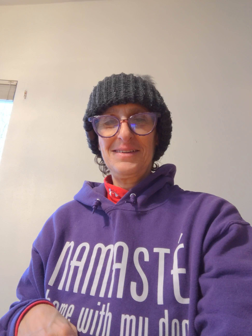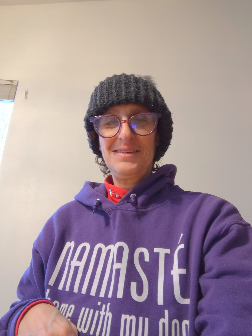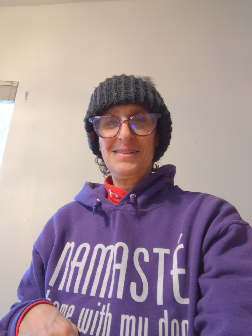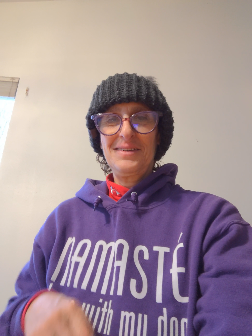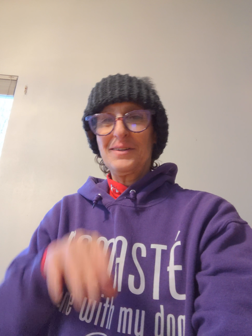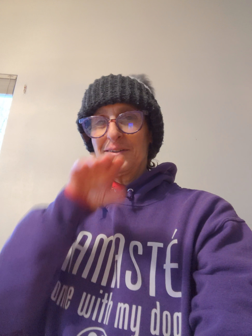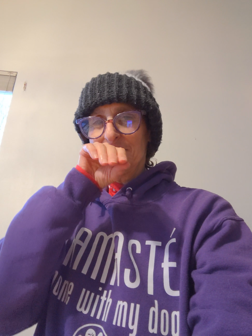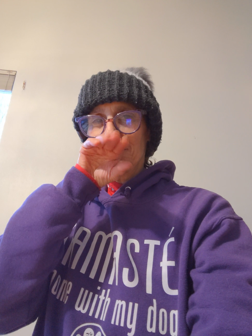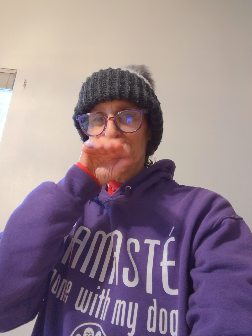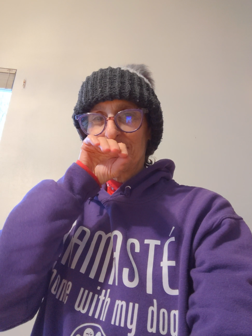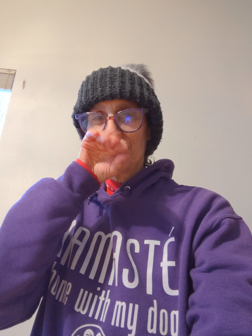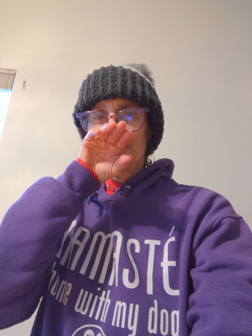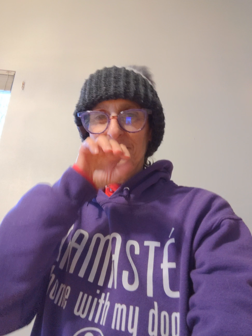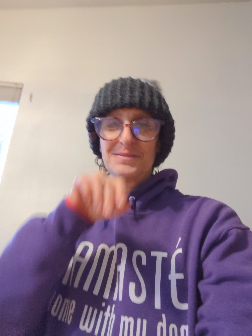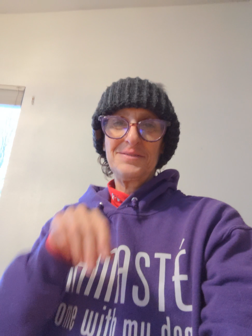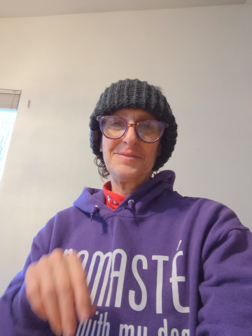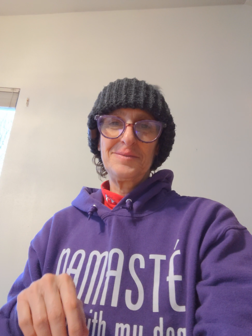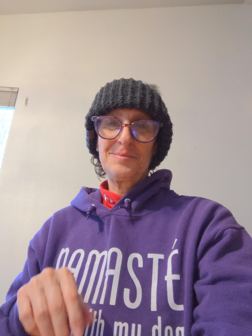goose